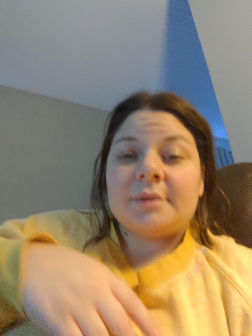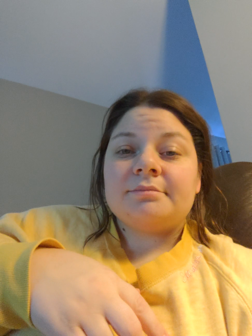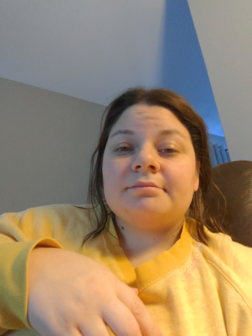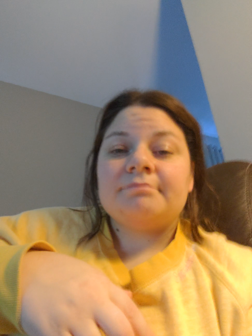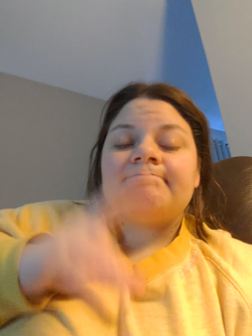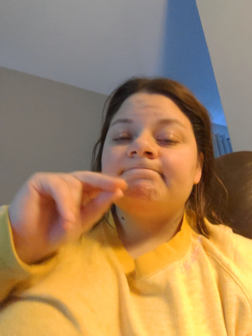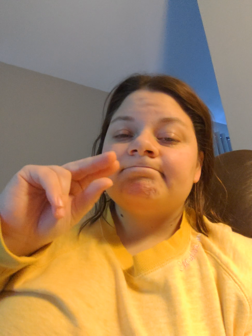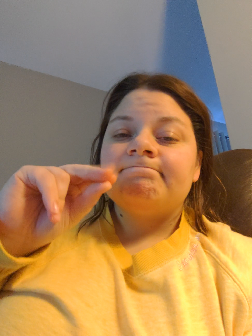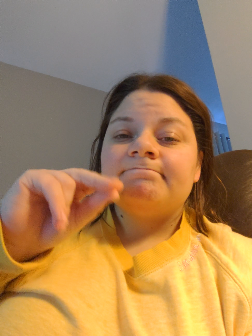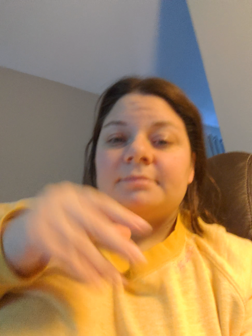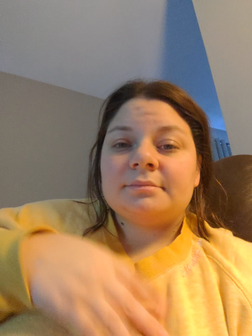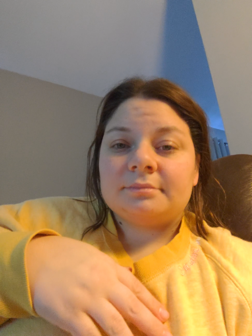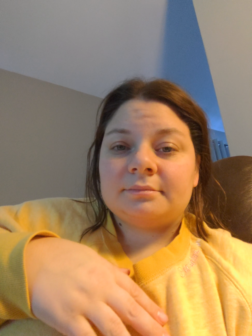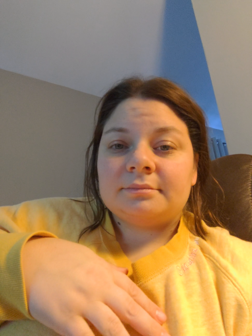no